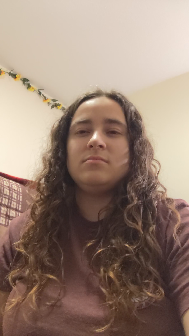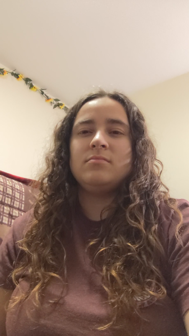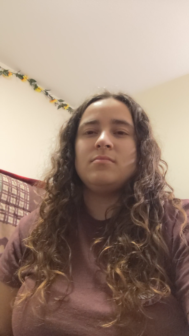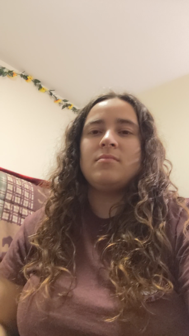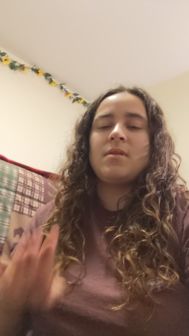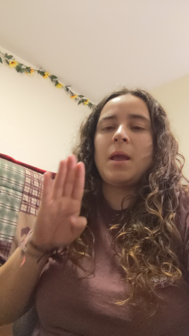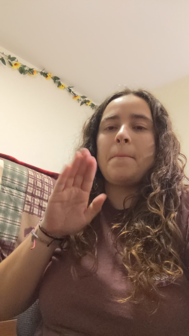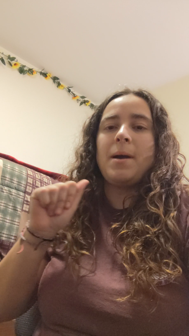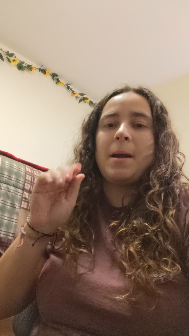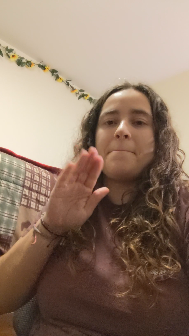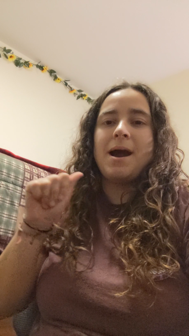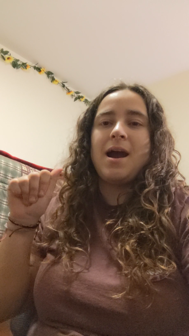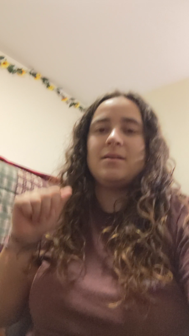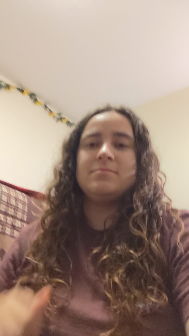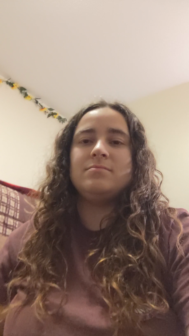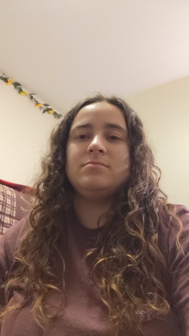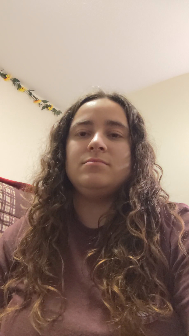baa baa